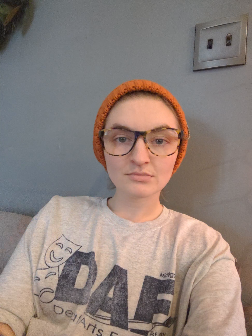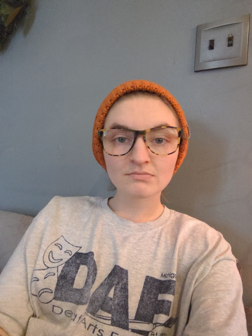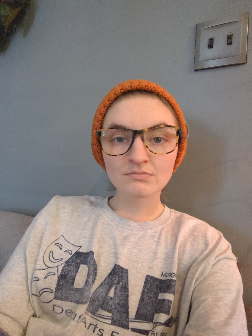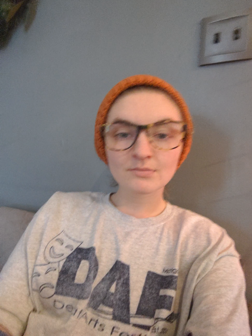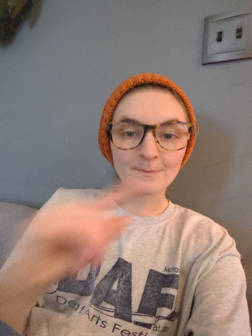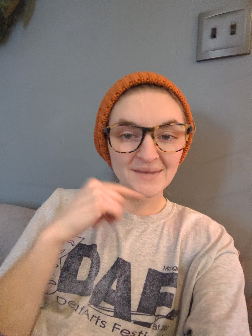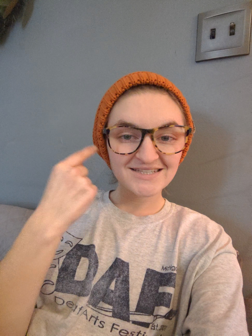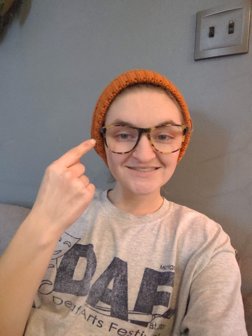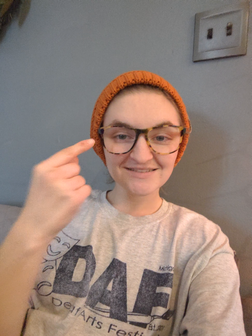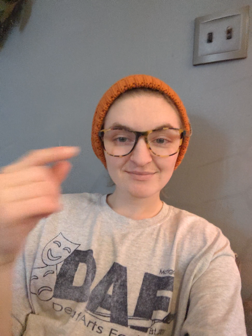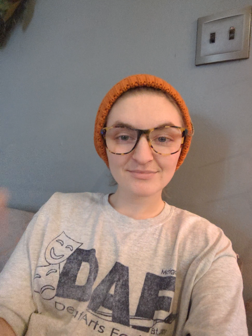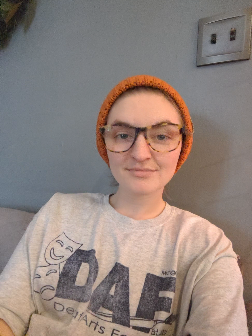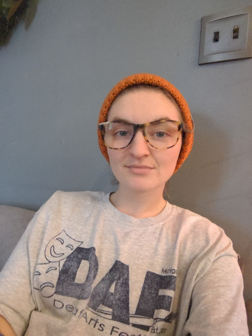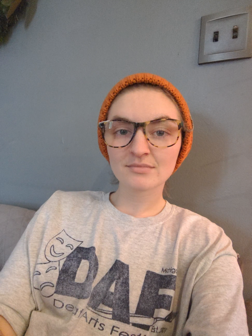smile